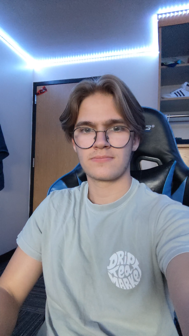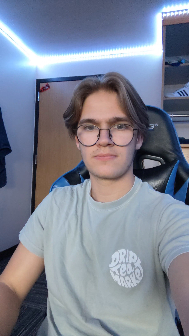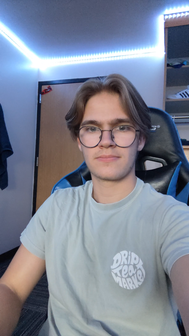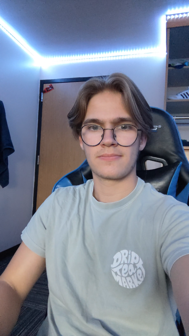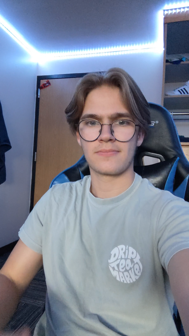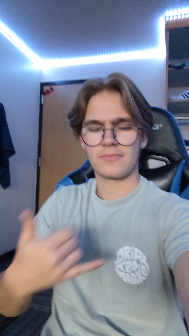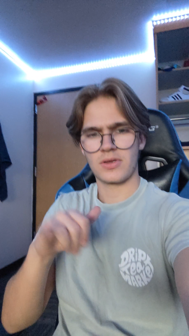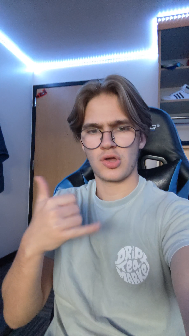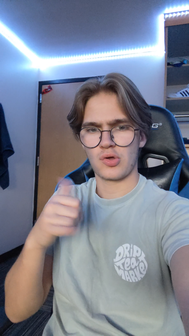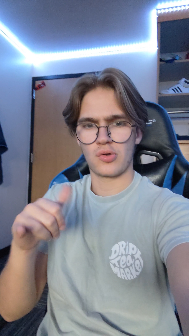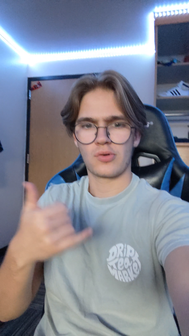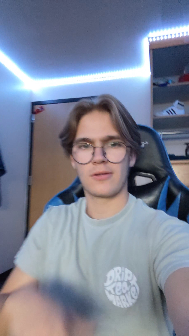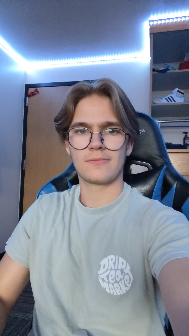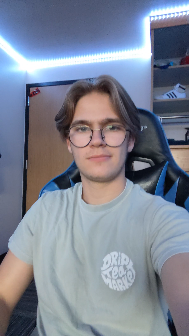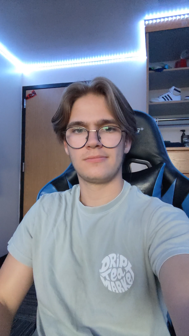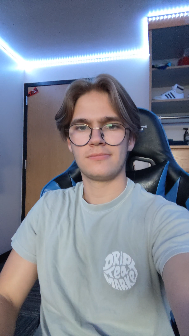party